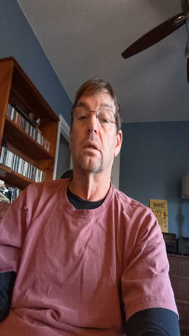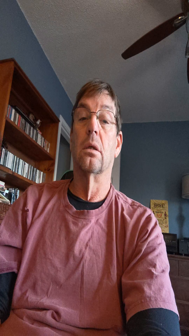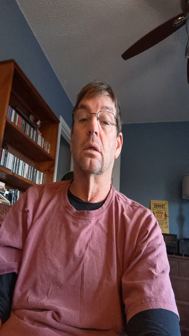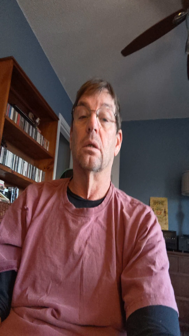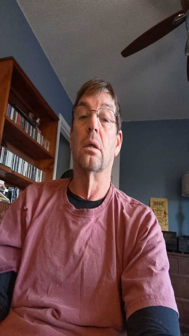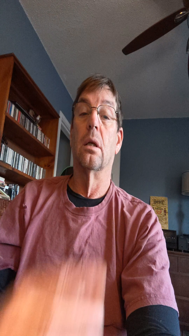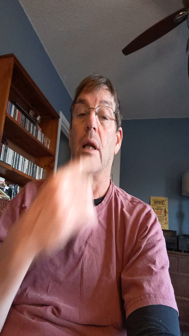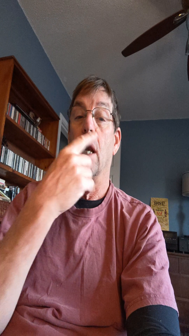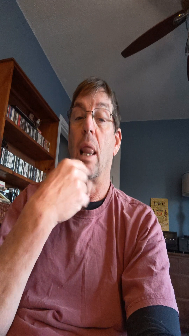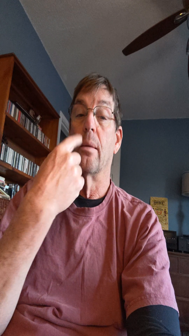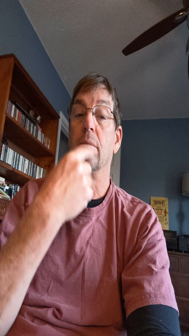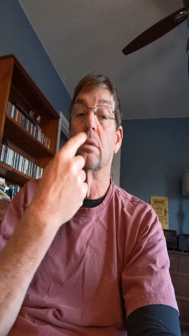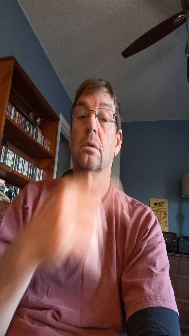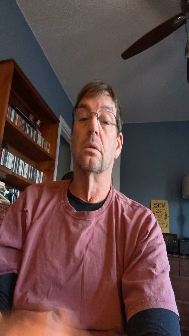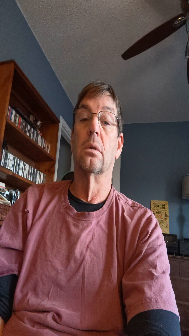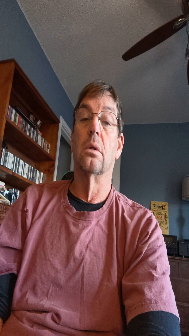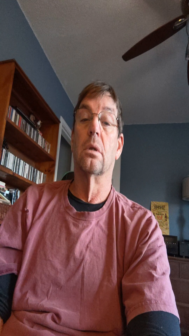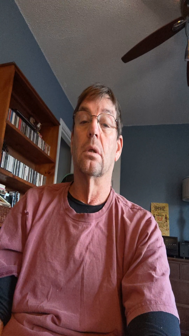lips